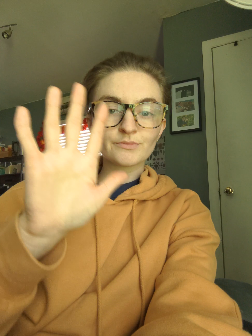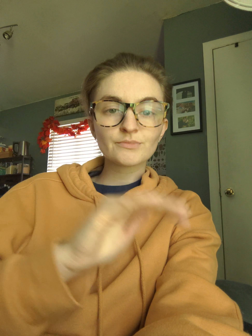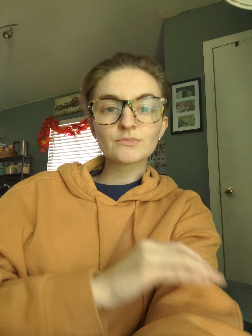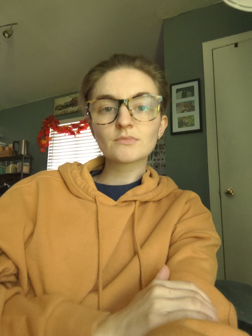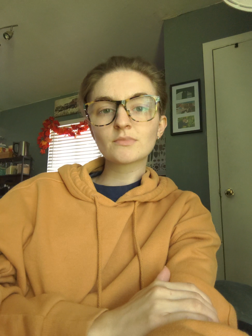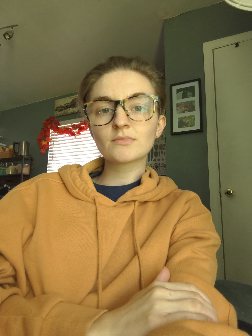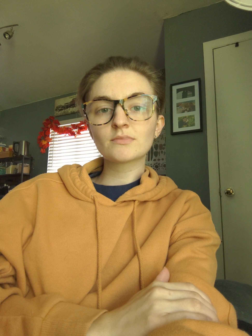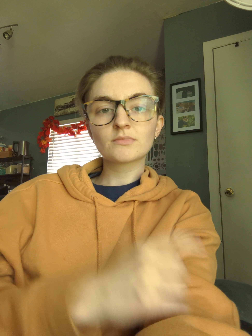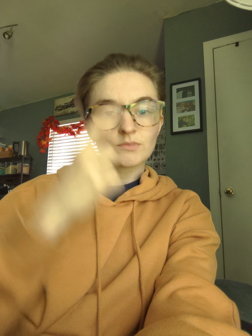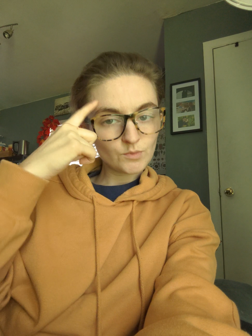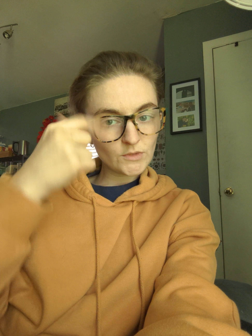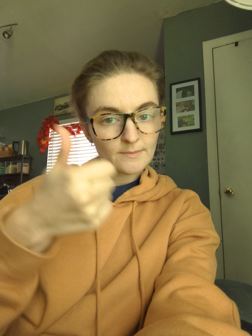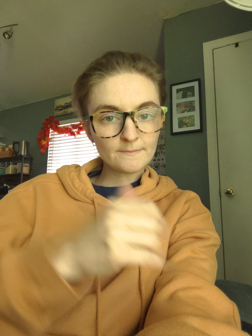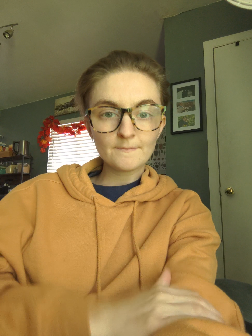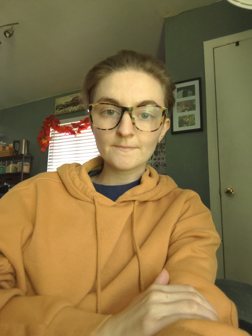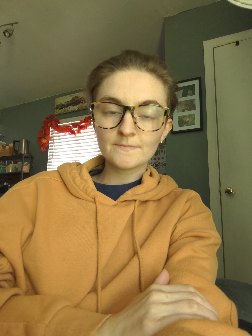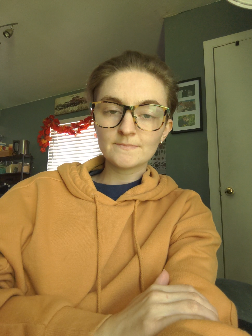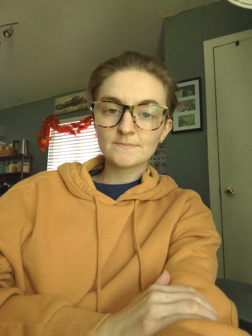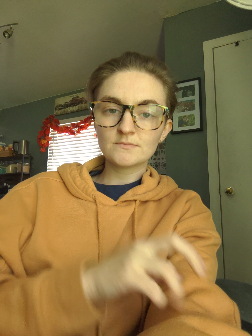dime